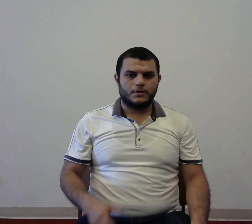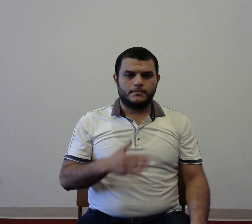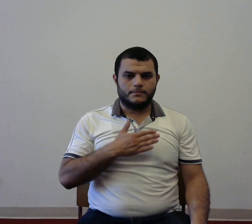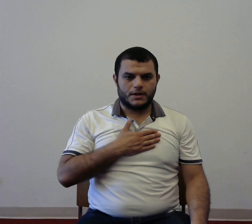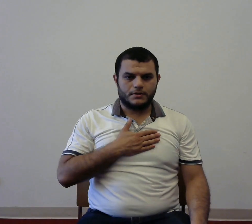mən